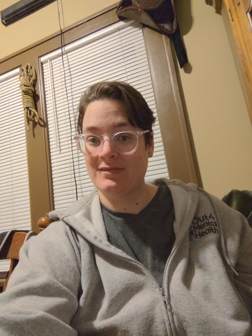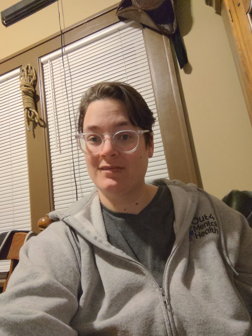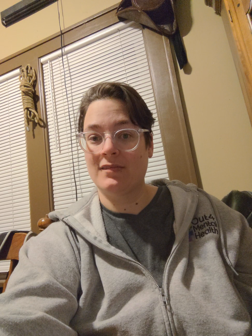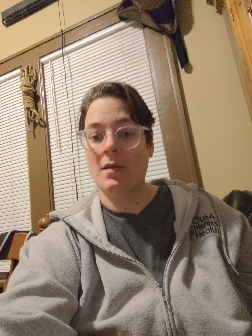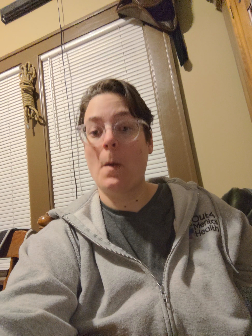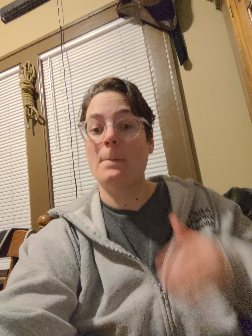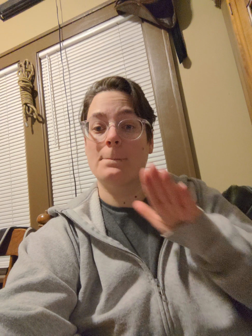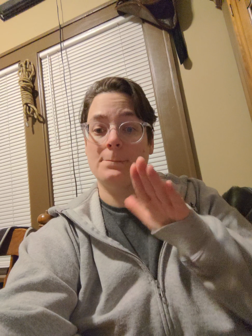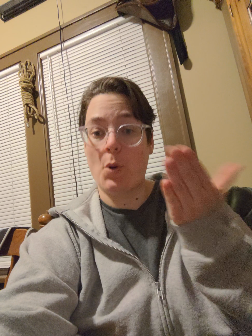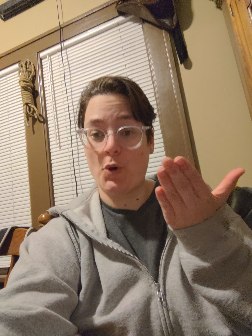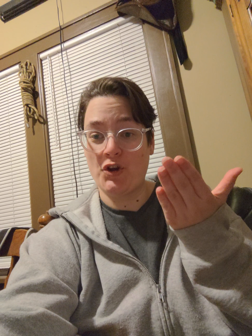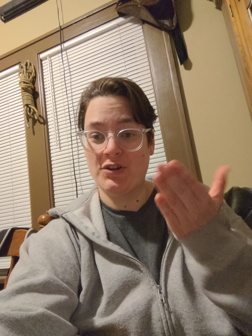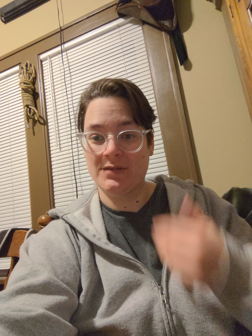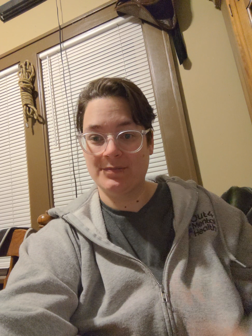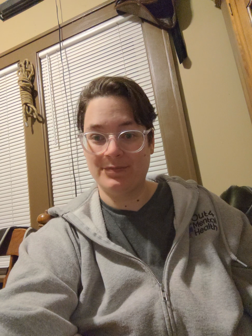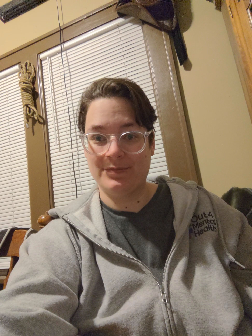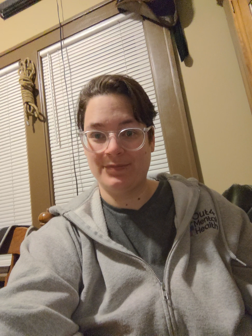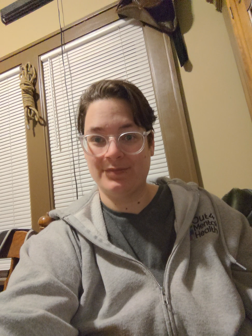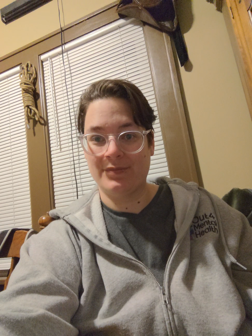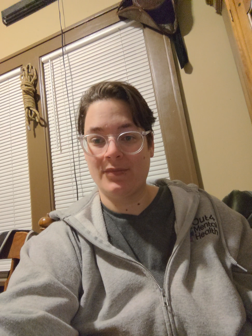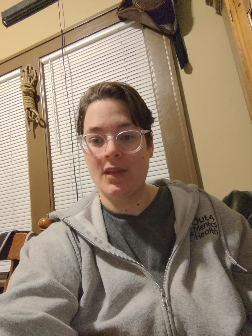book